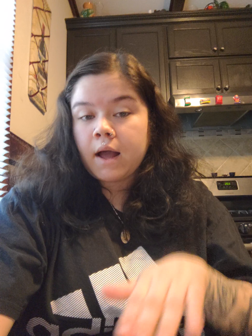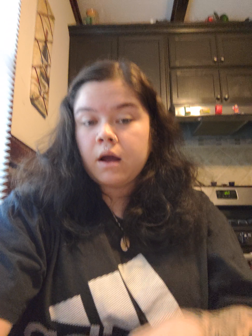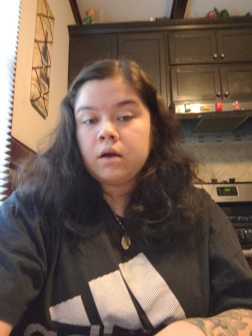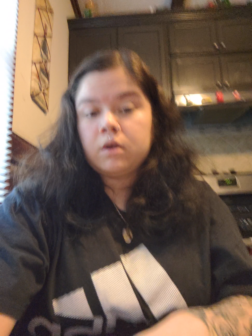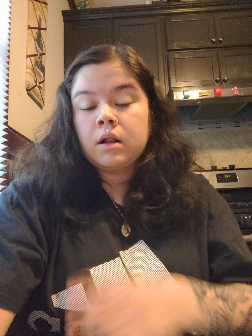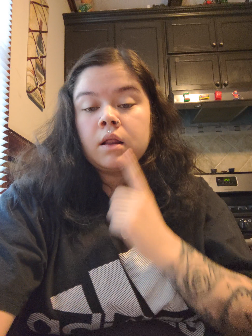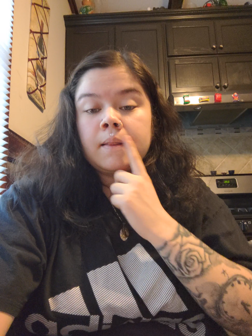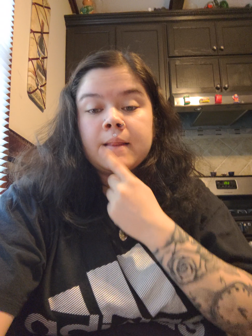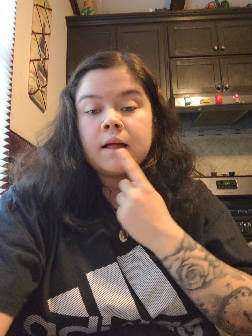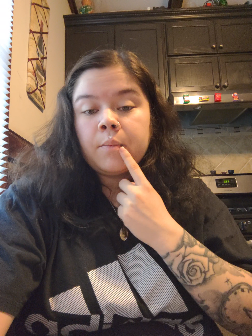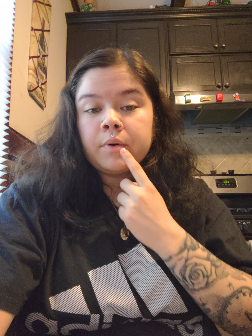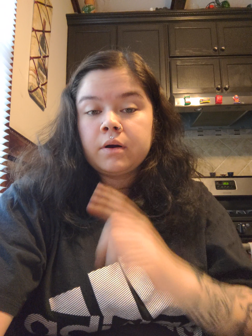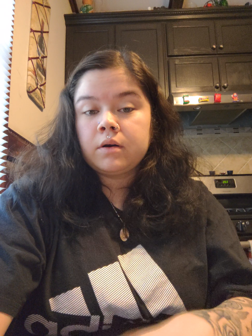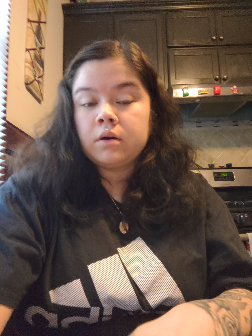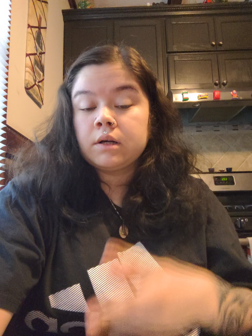lips